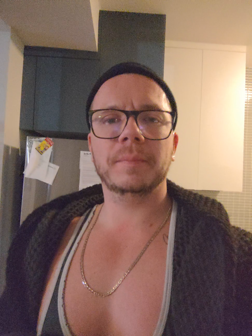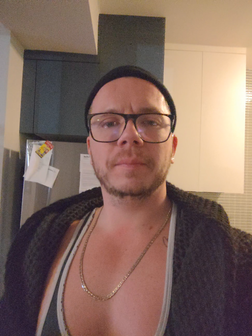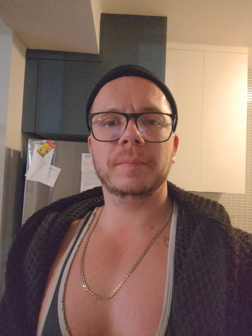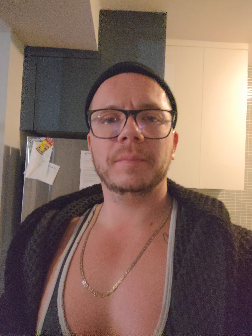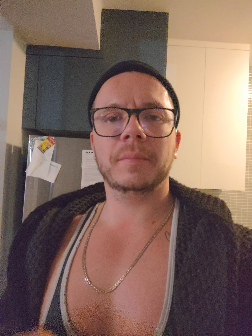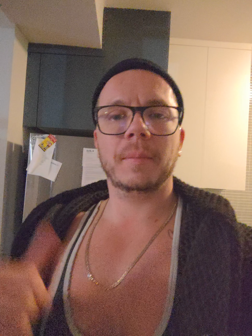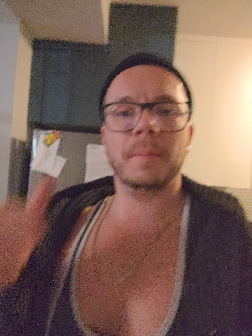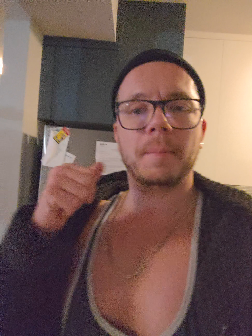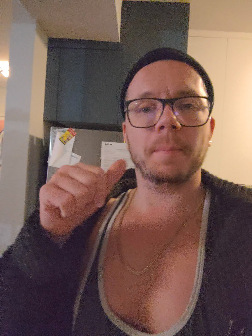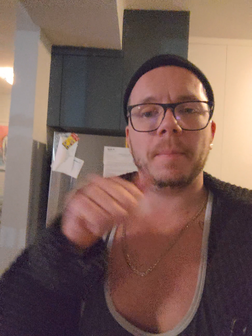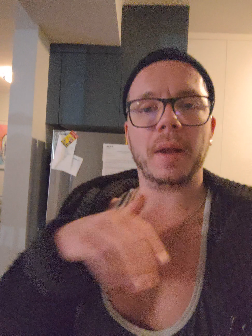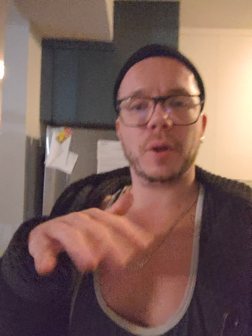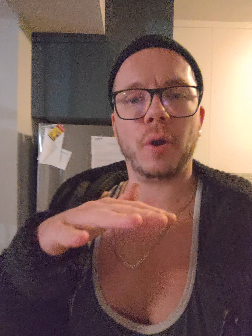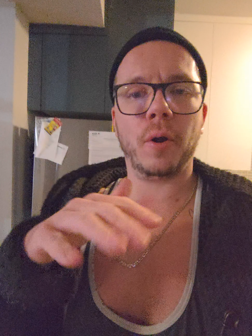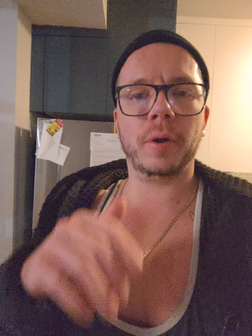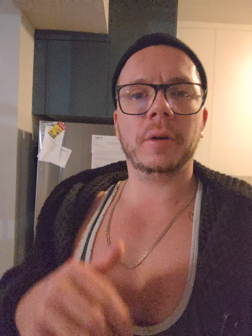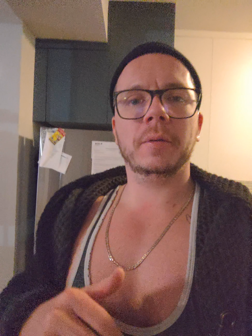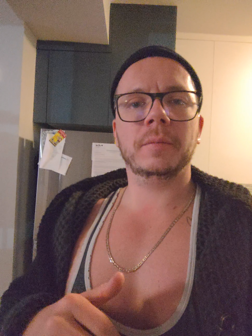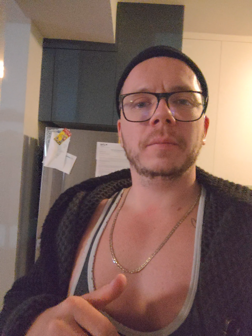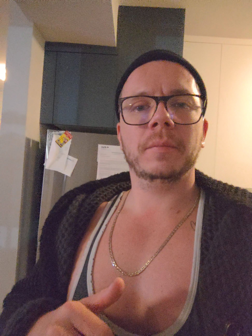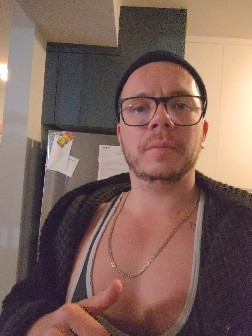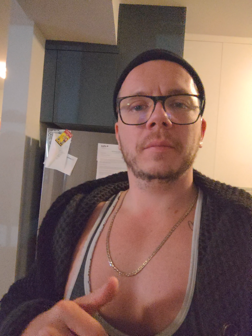backyard